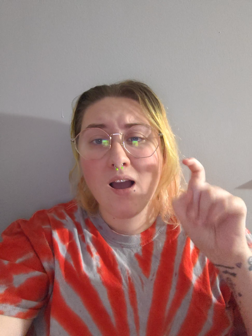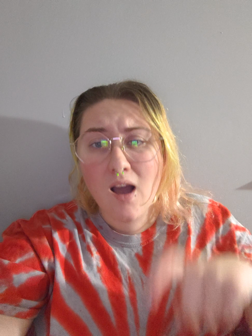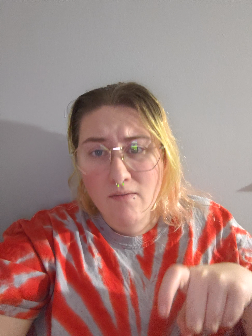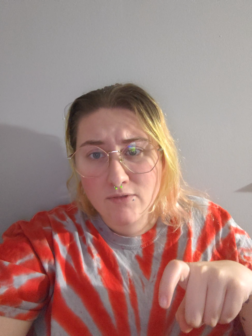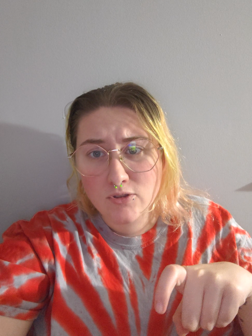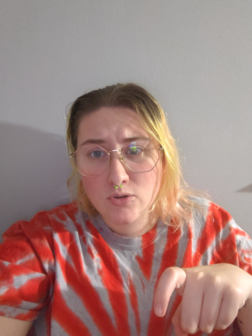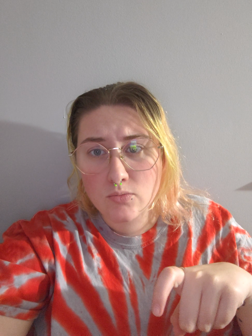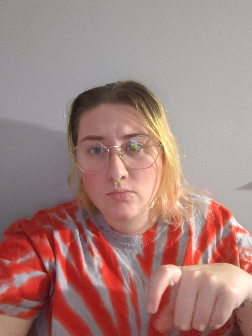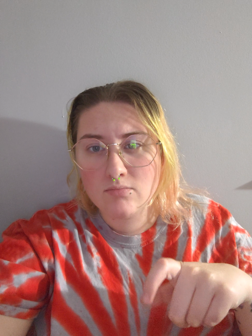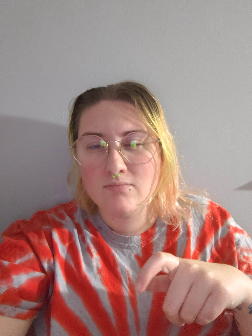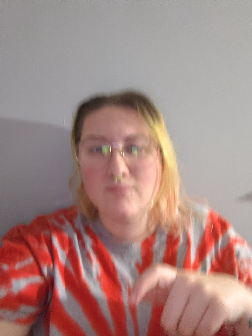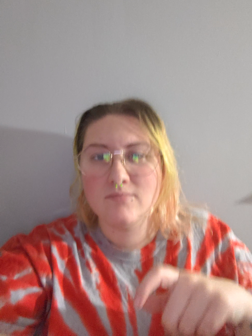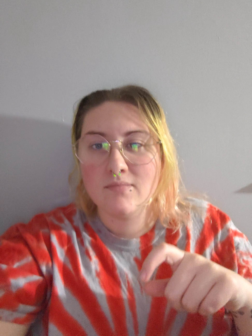have to